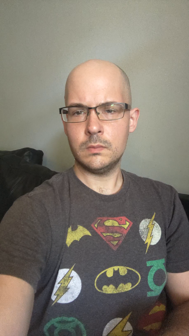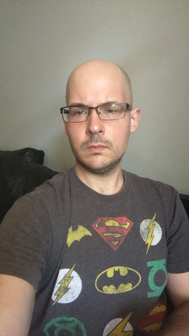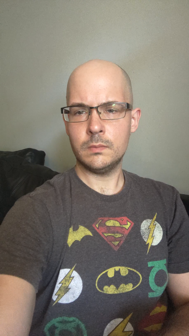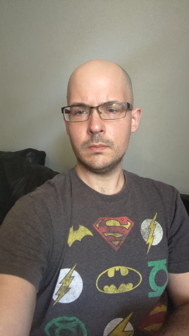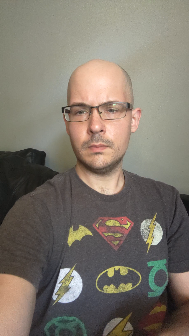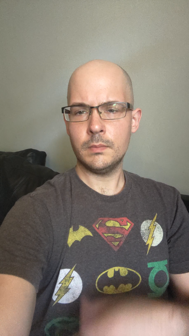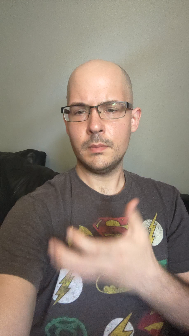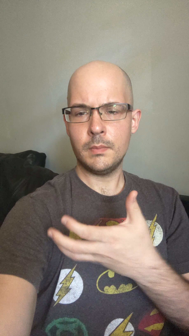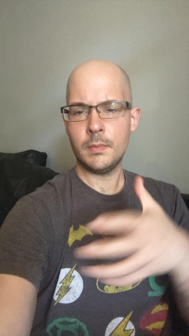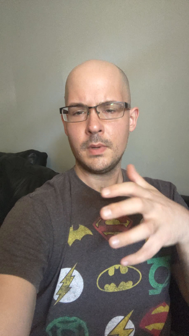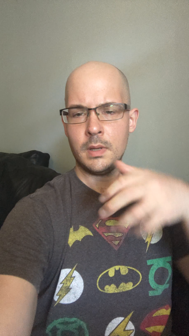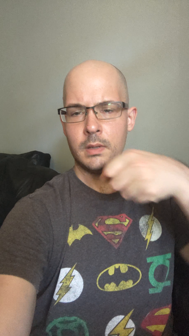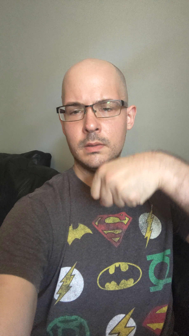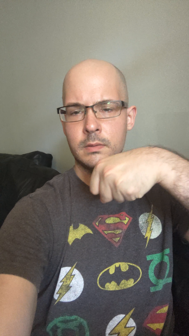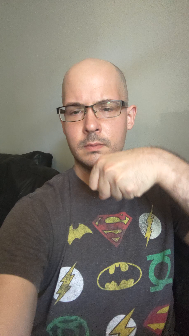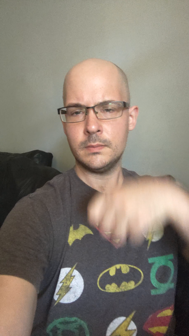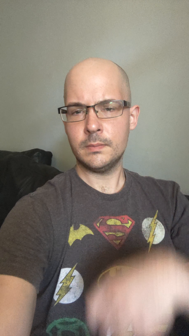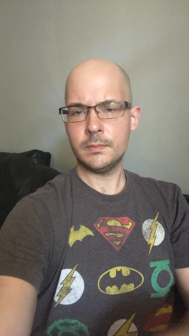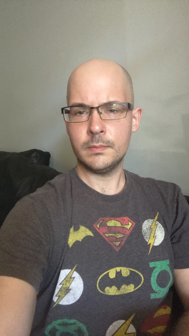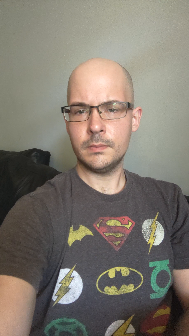bucket